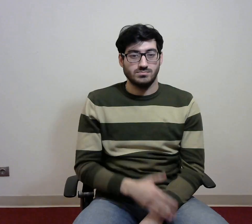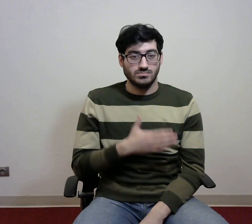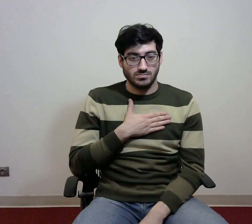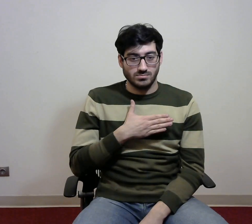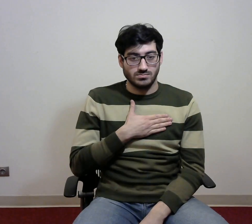mən